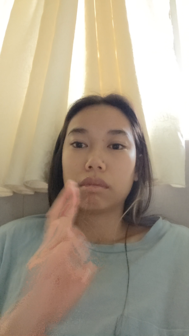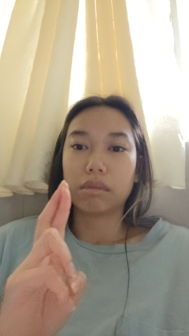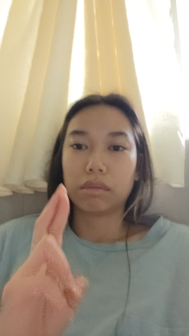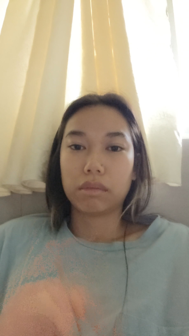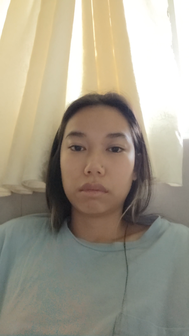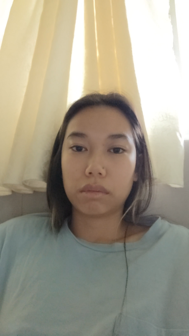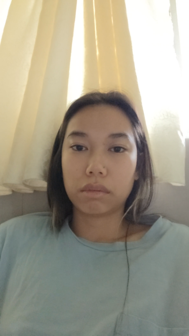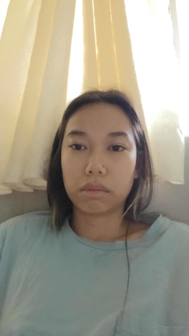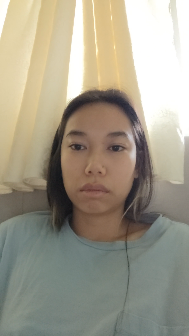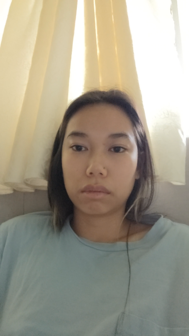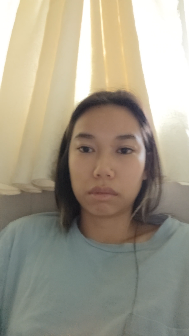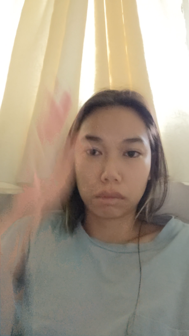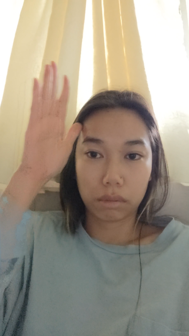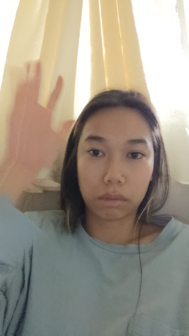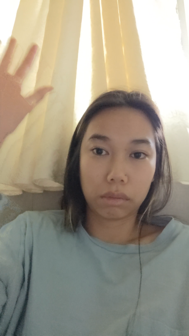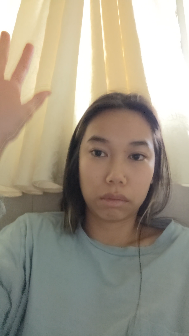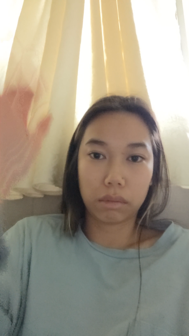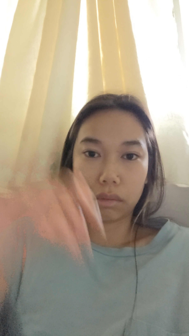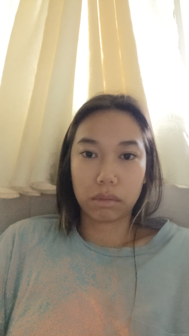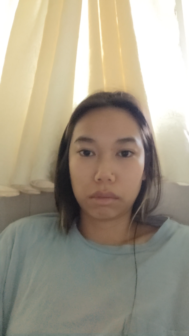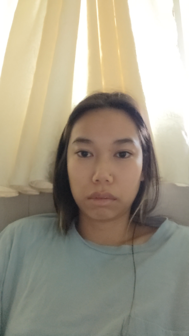deer